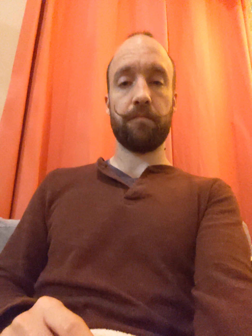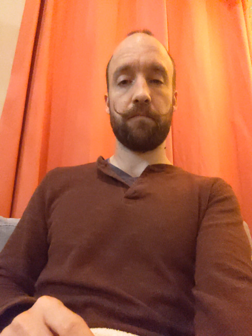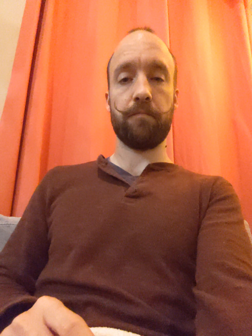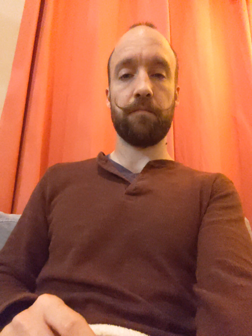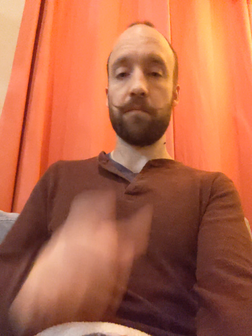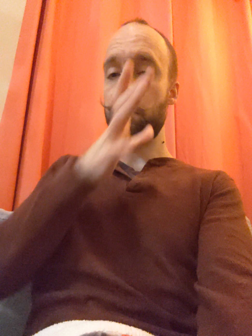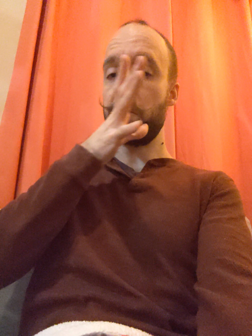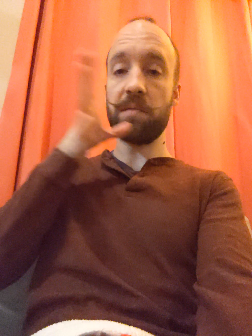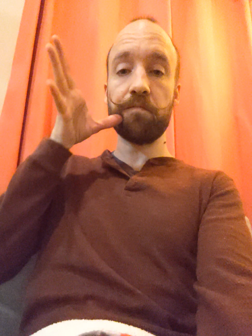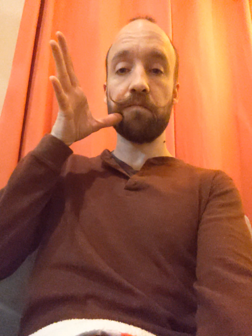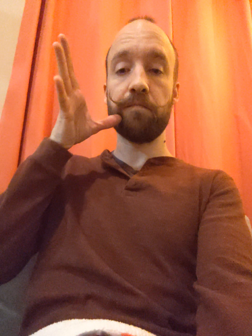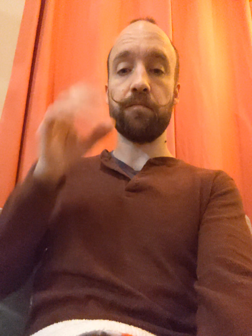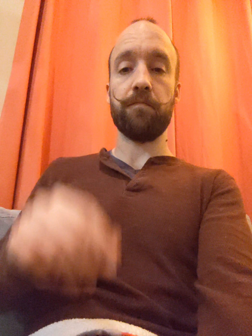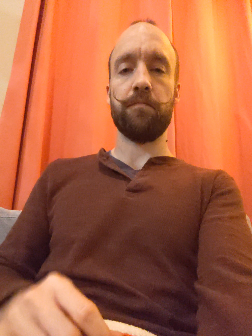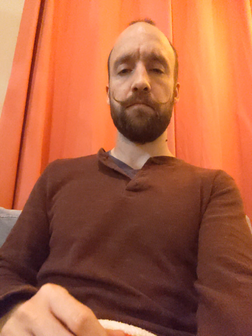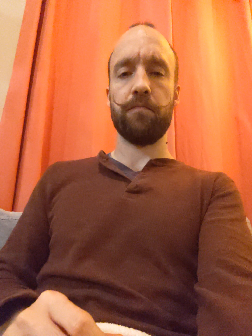farm